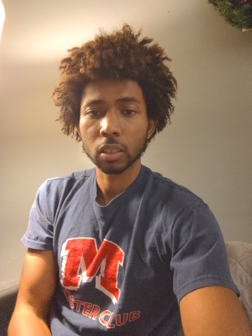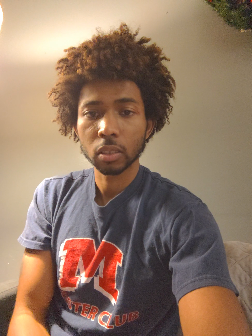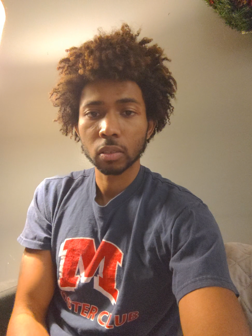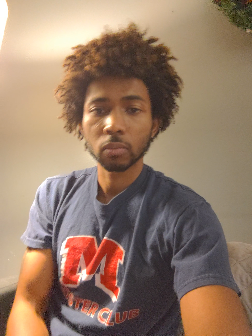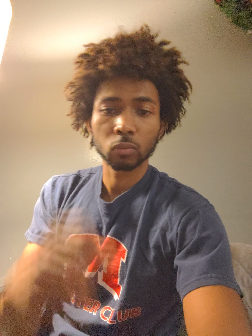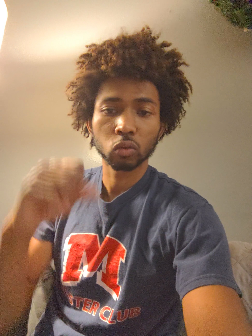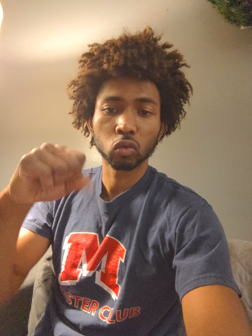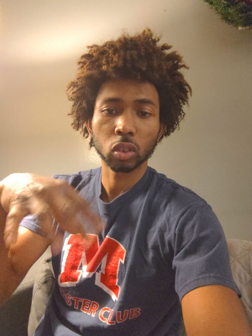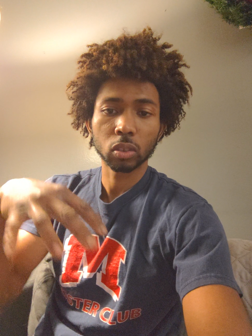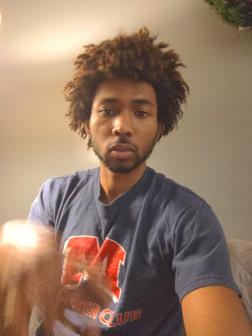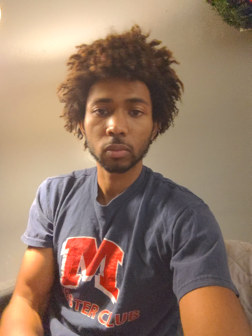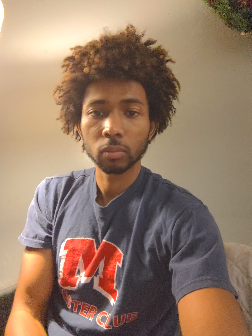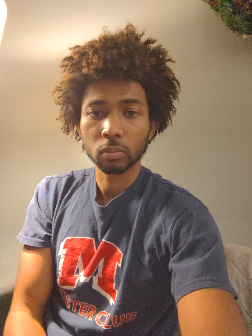drop